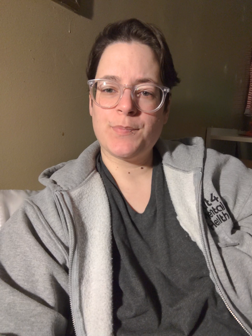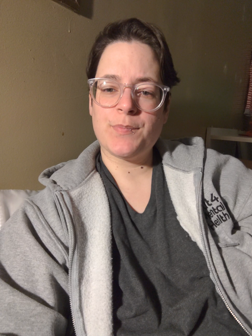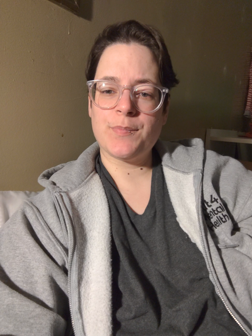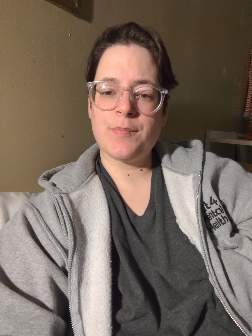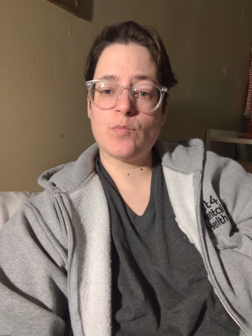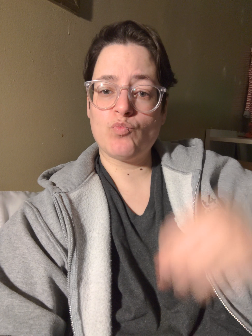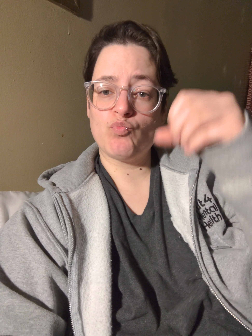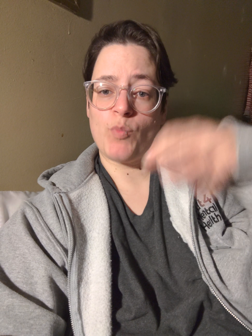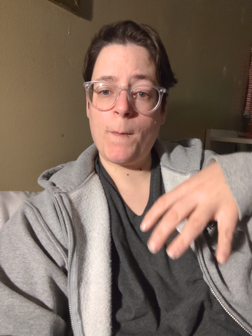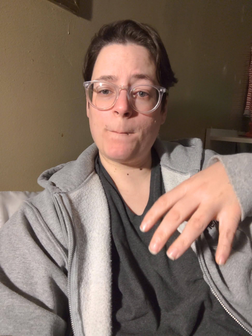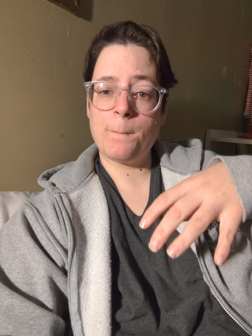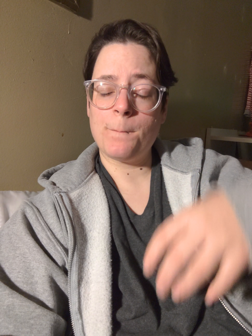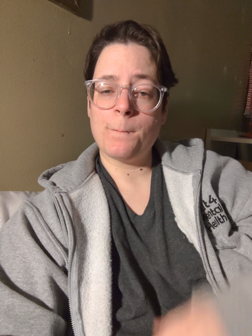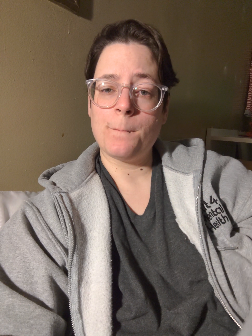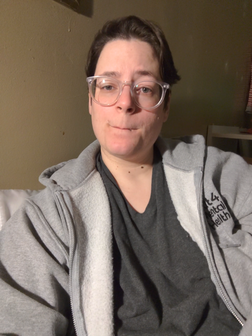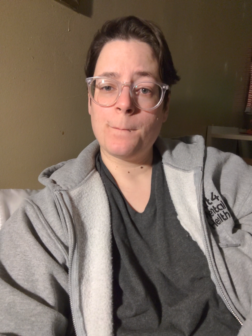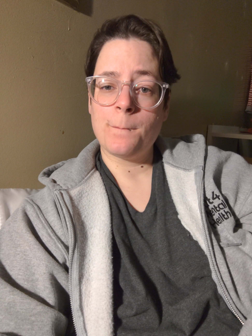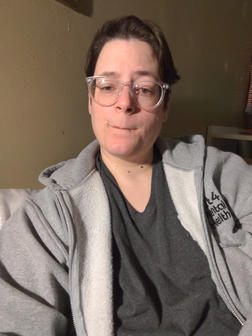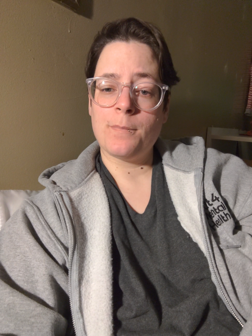drop